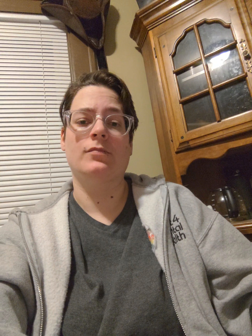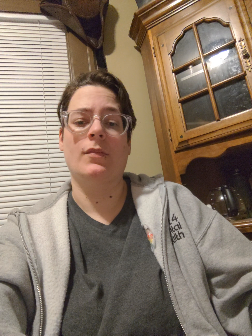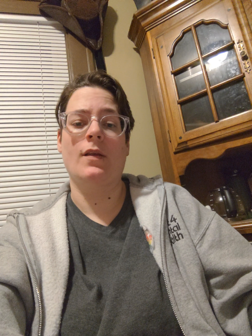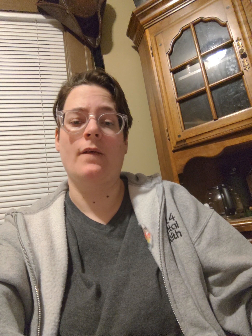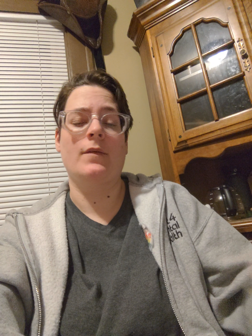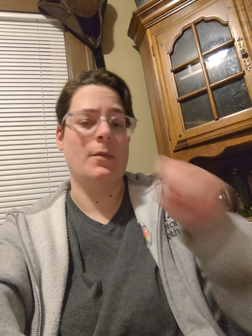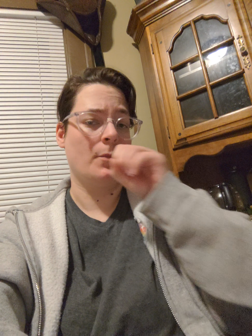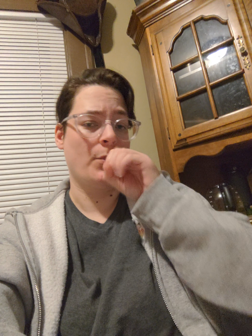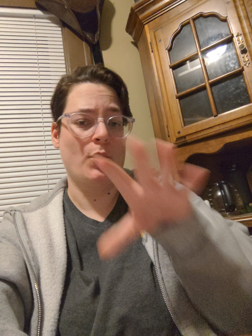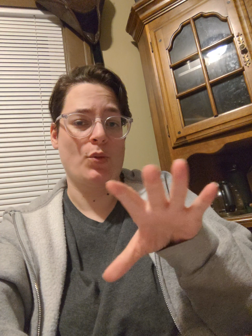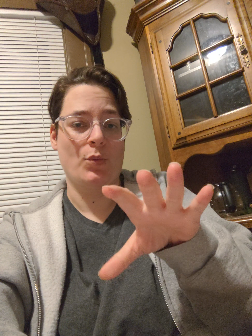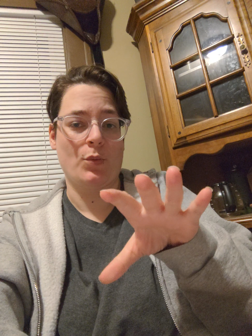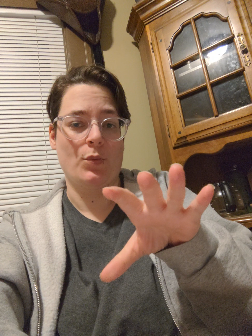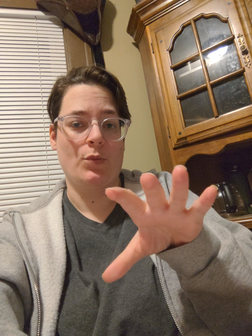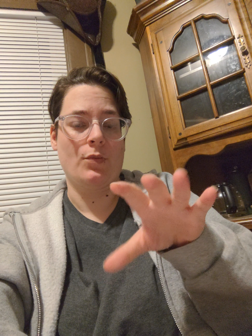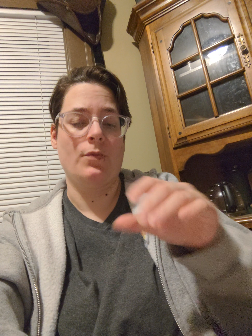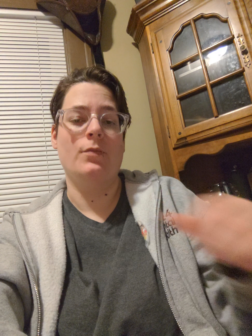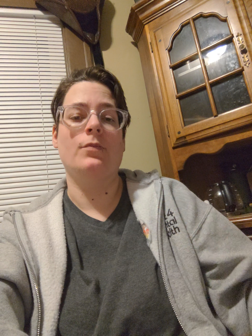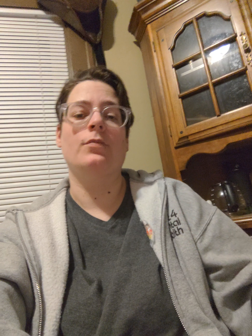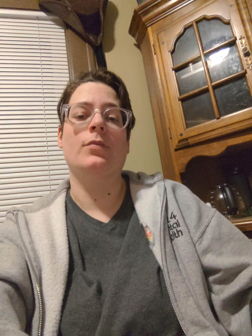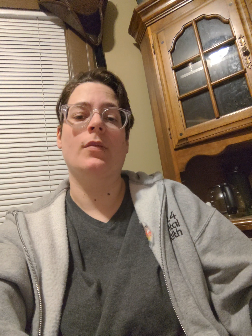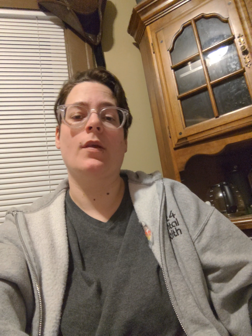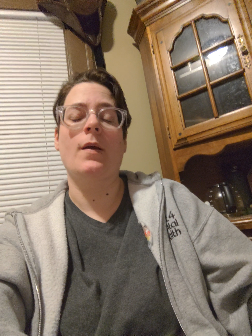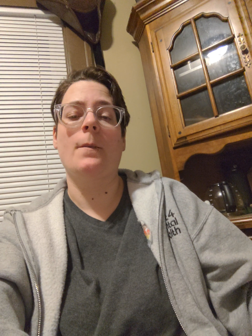blow